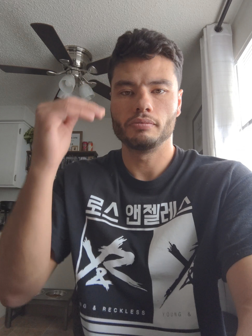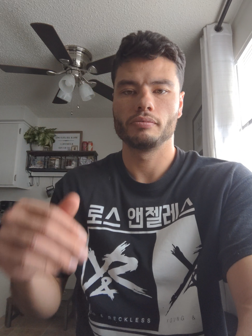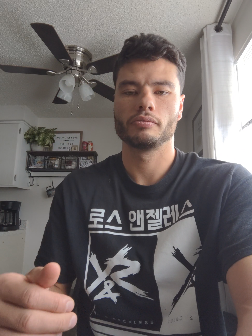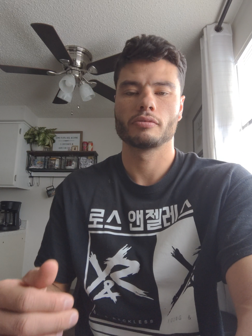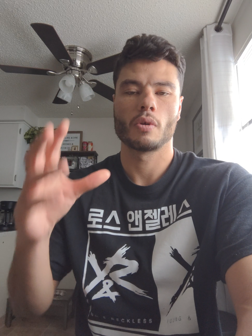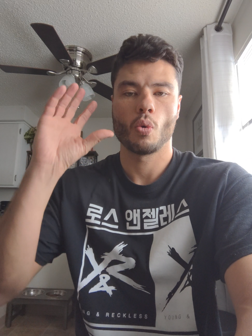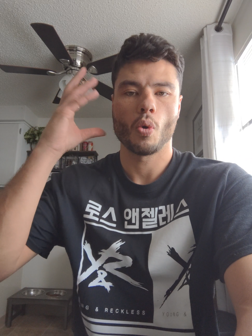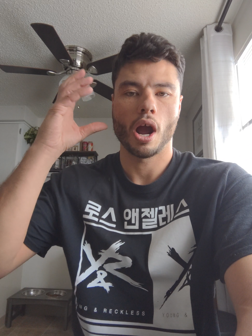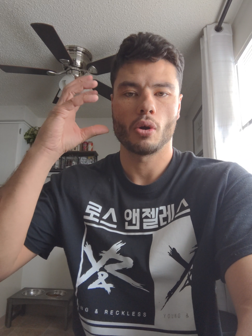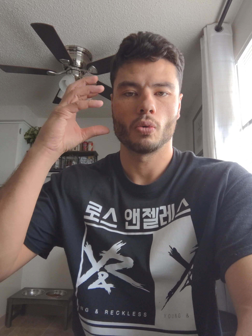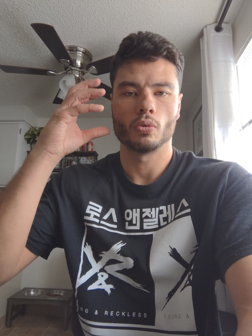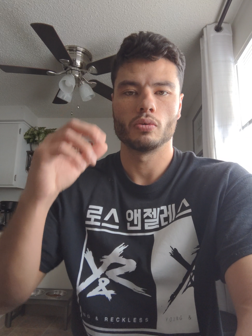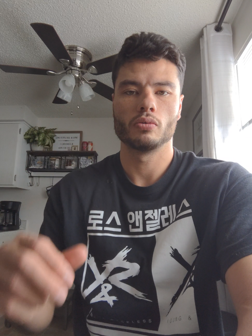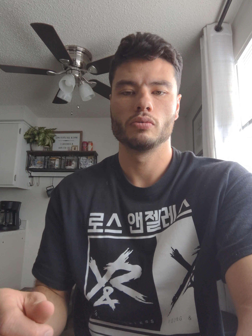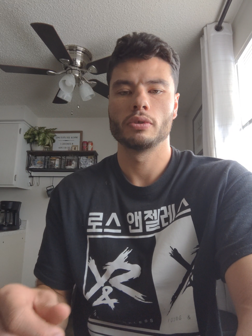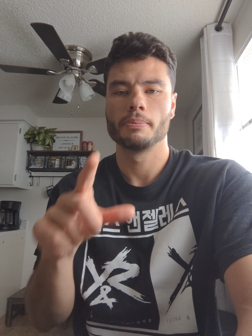radio